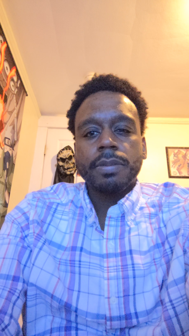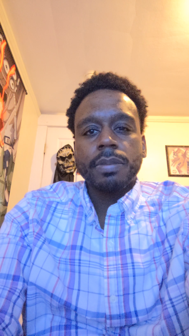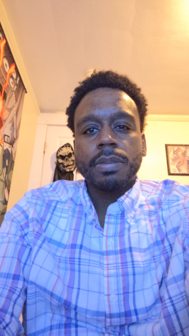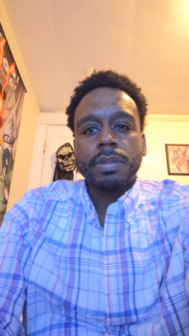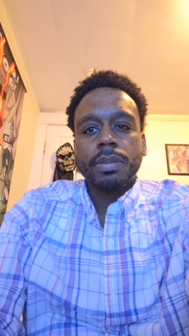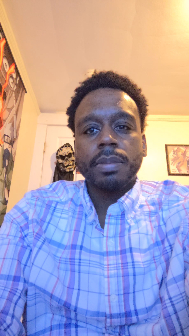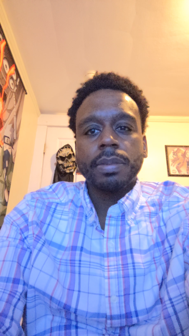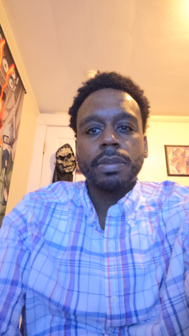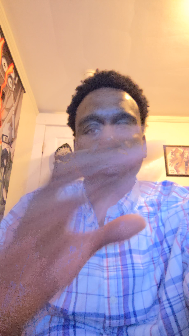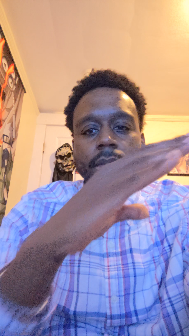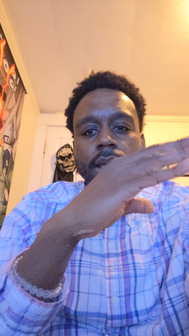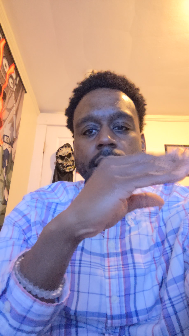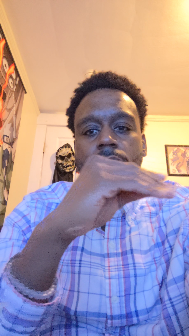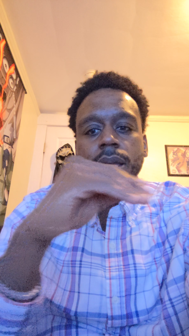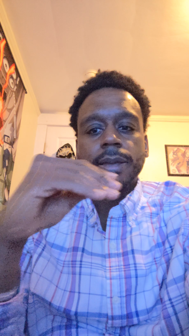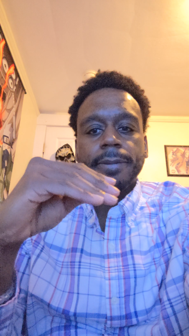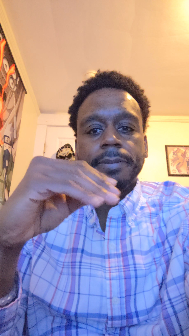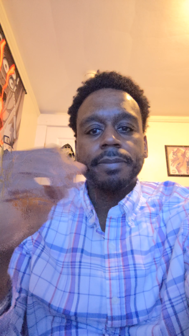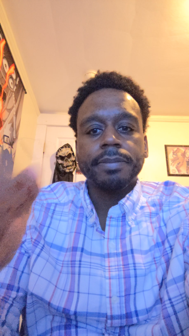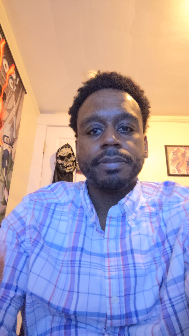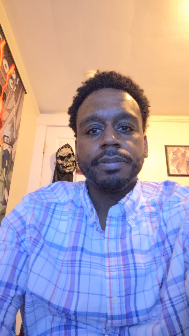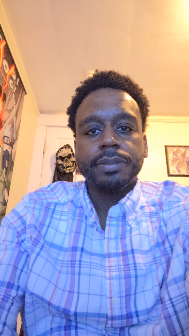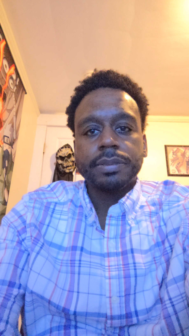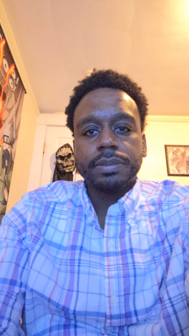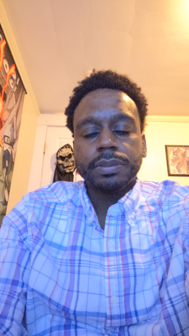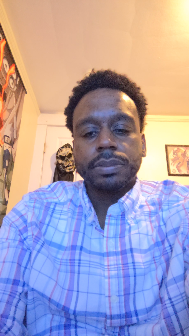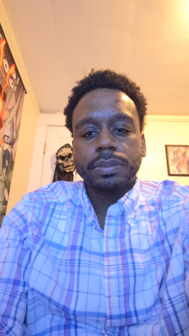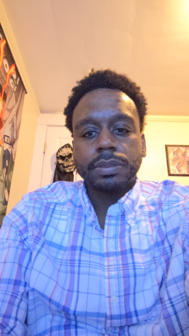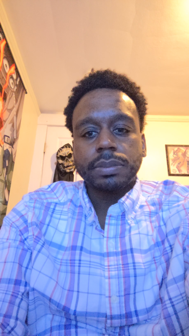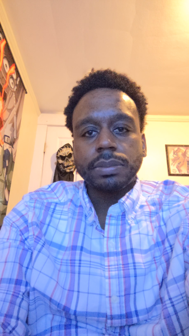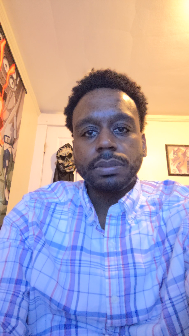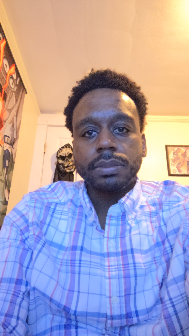and